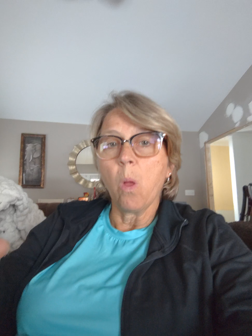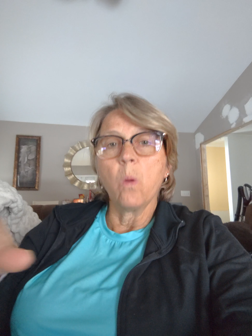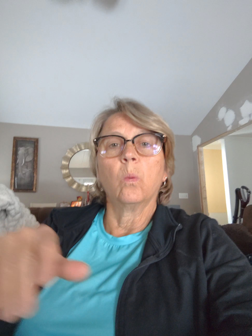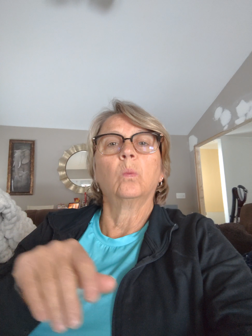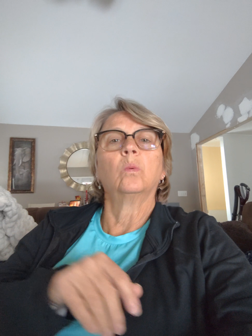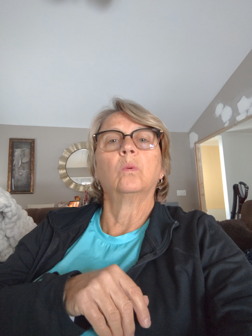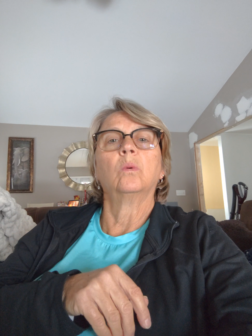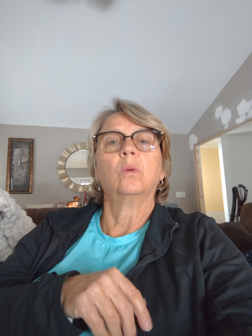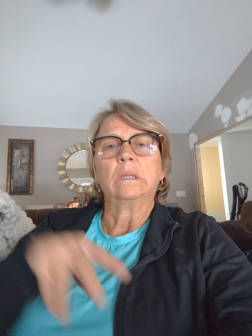blow